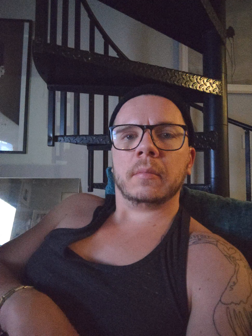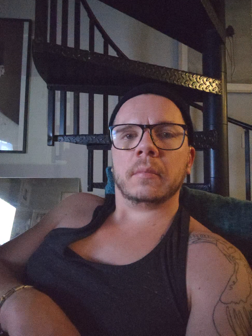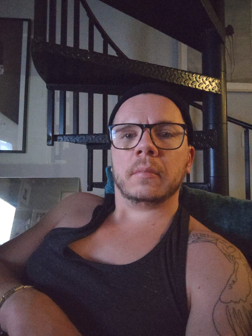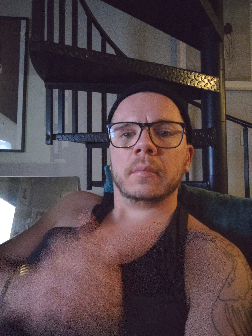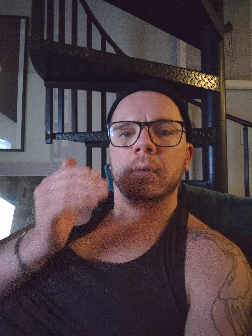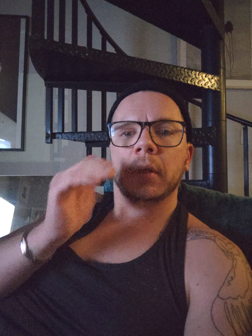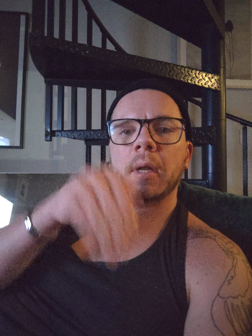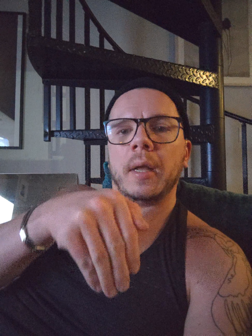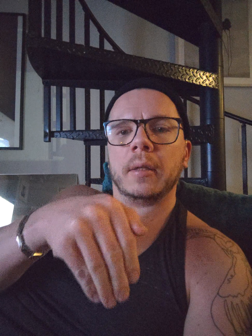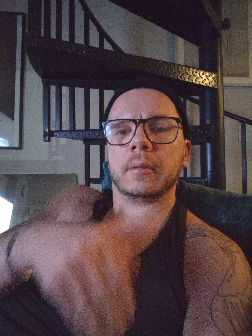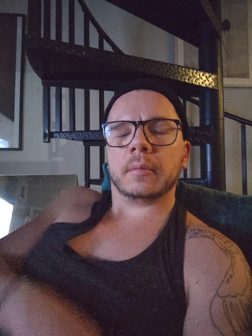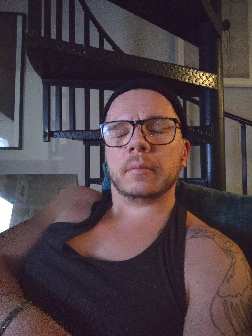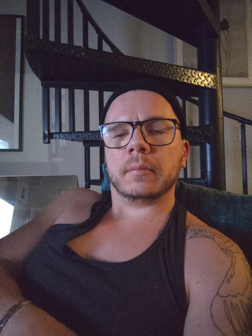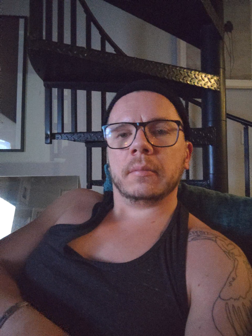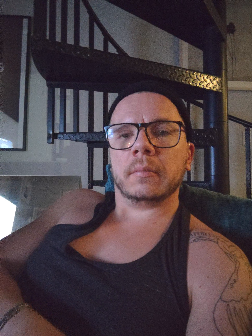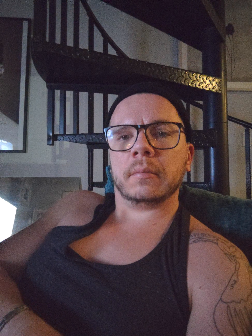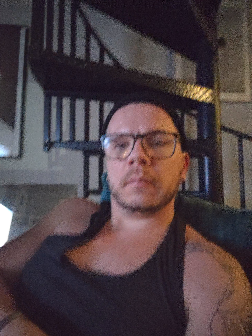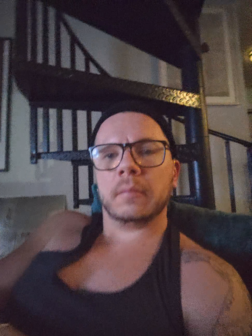night